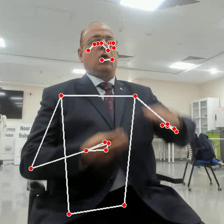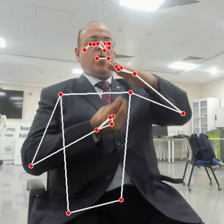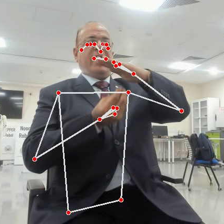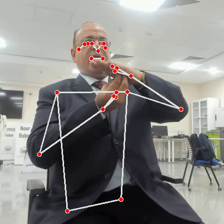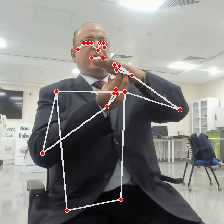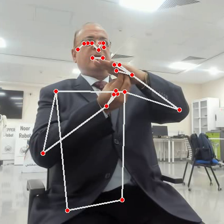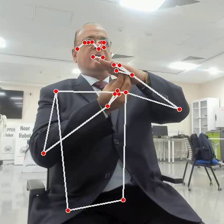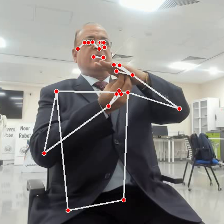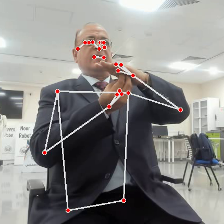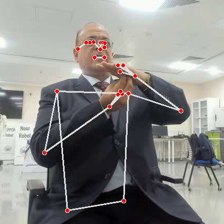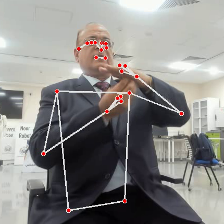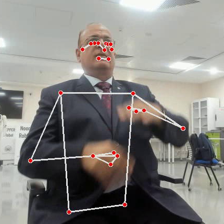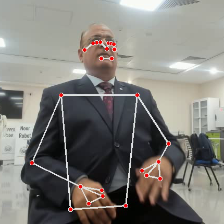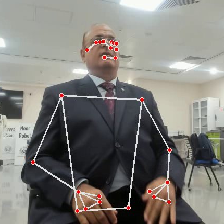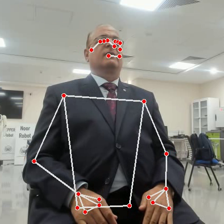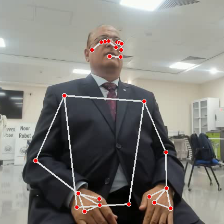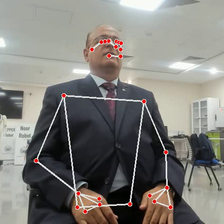kolya